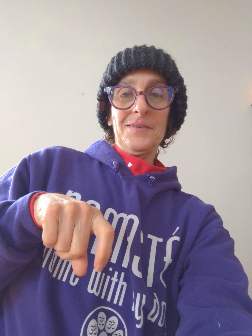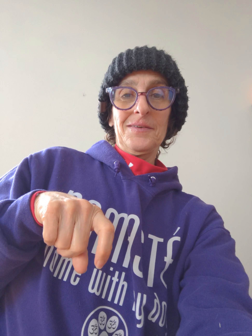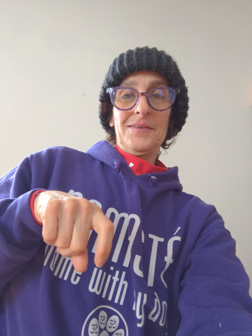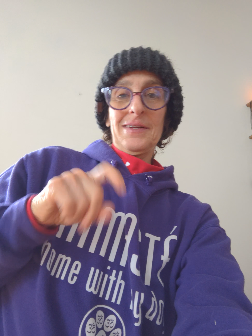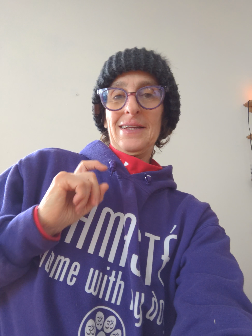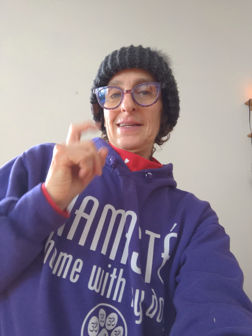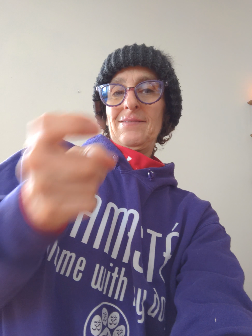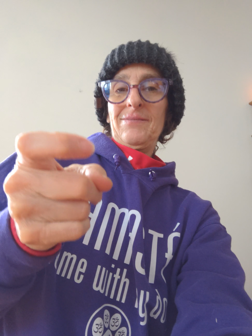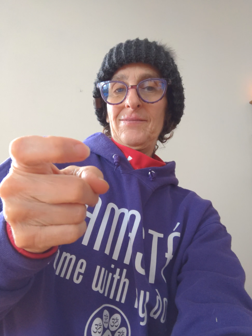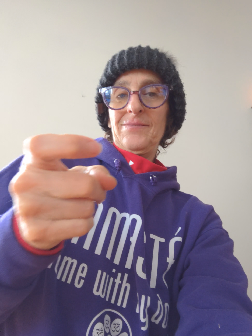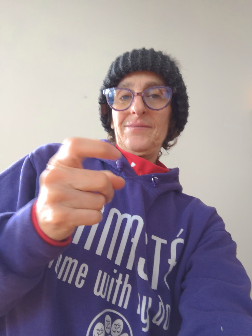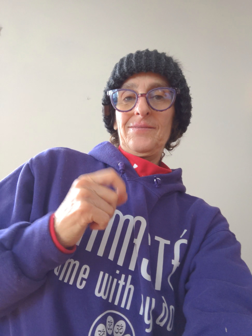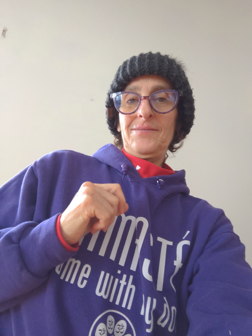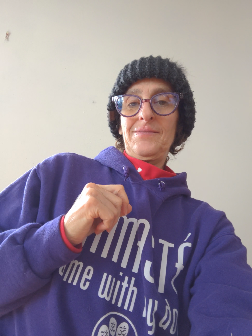gift